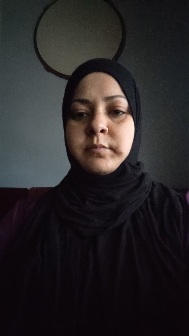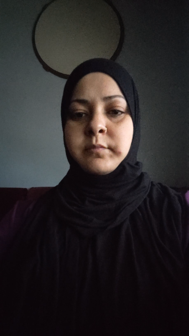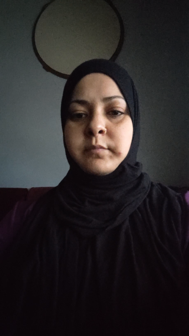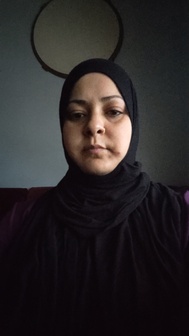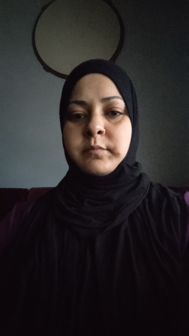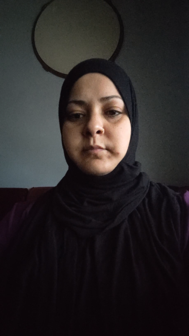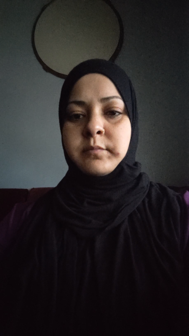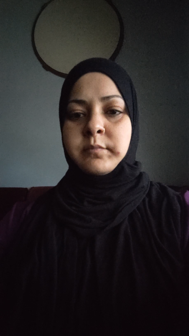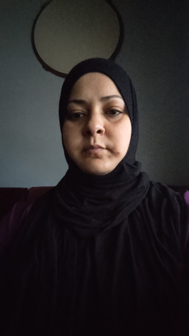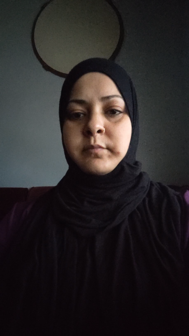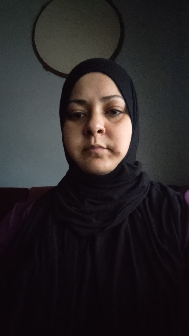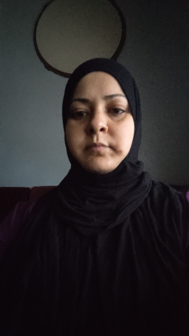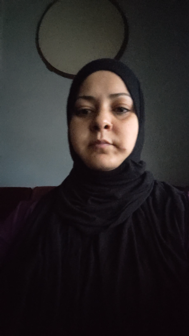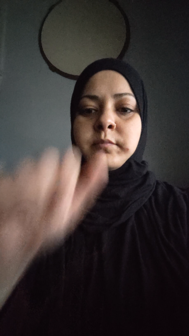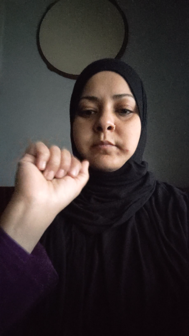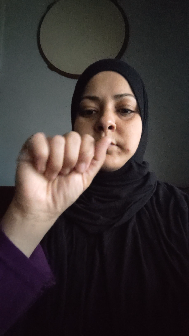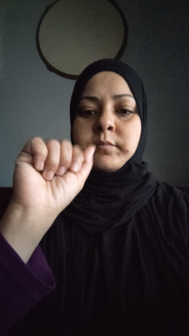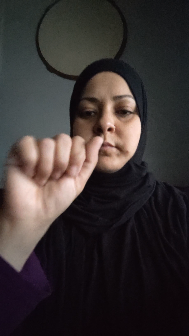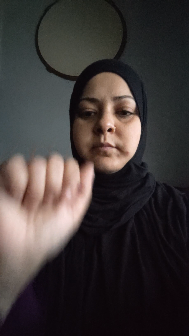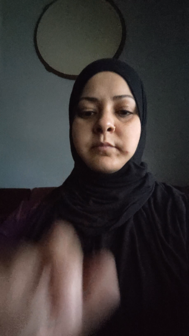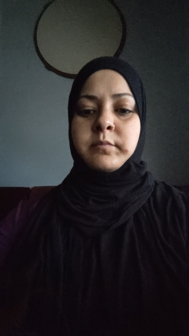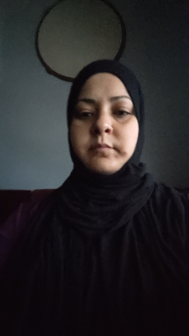knock